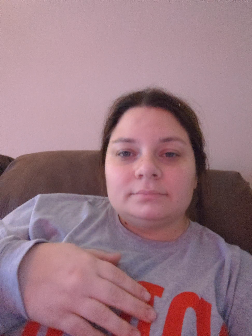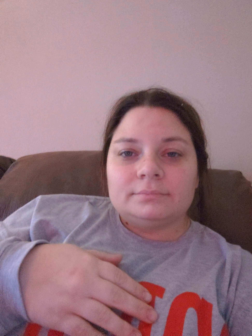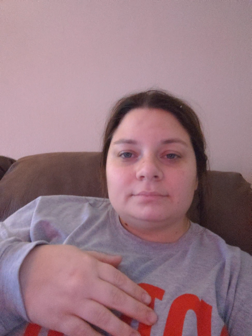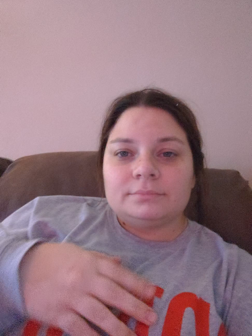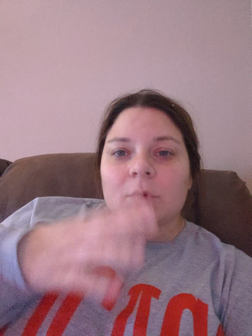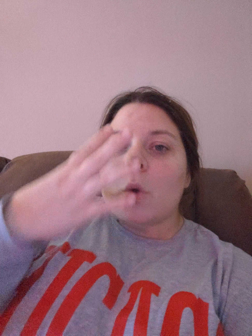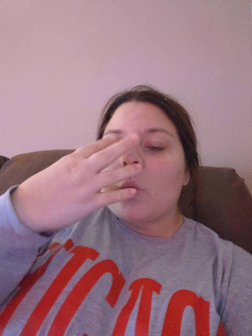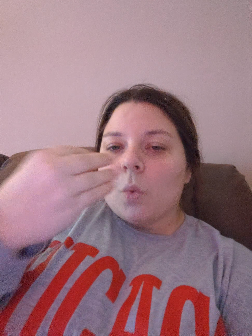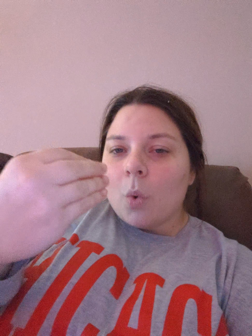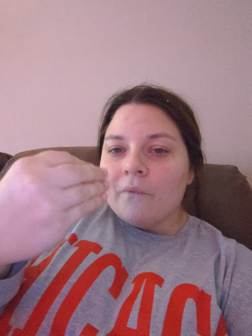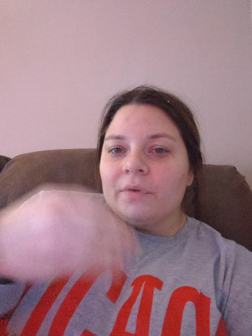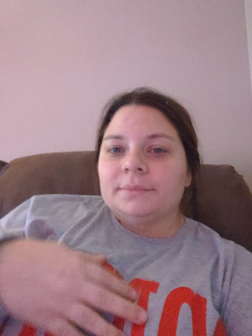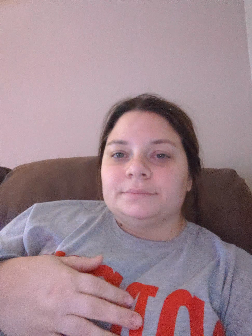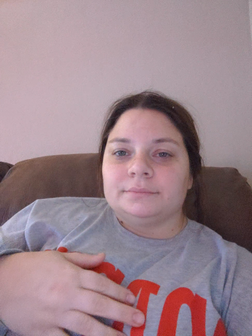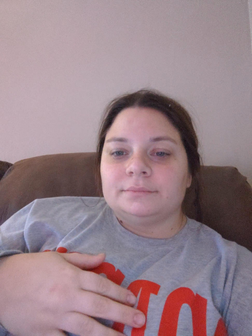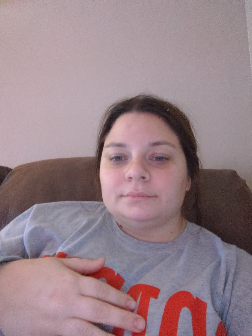wolf